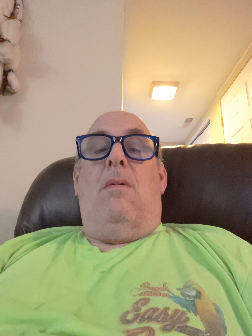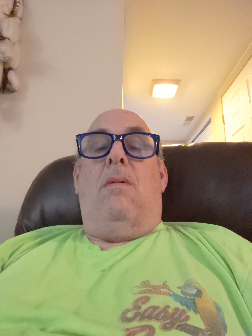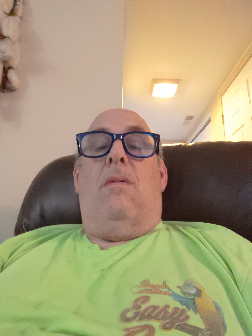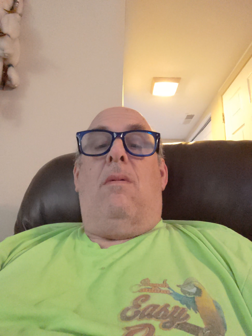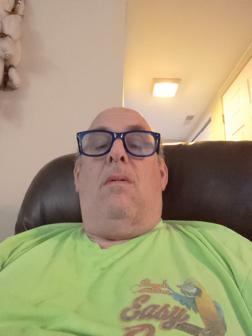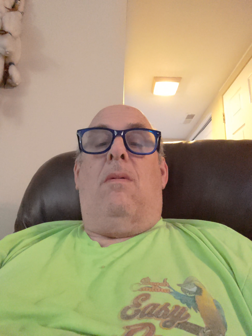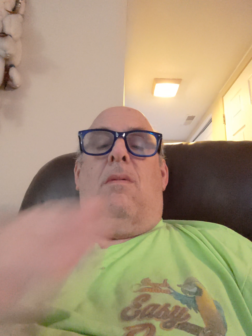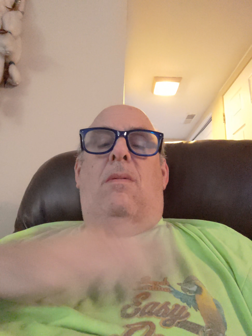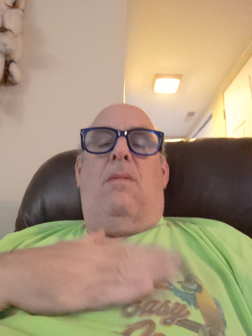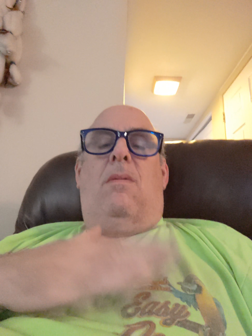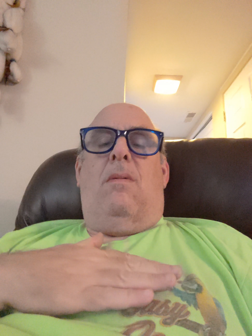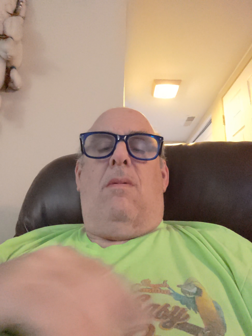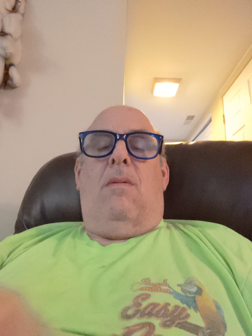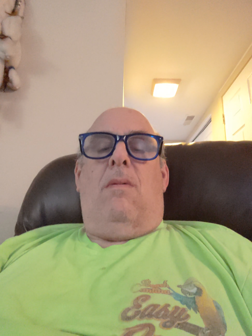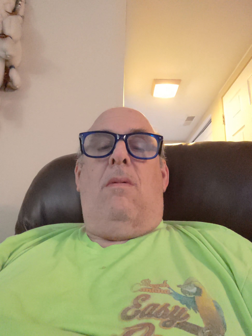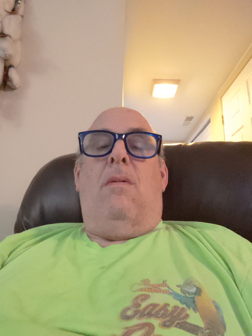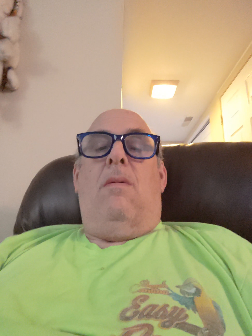my